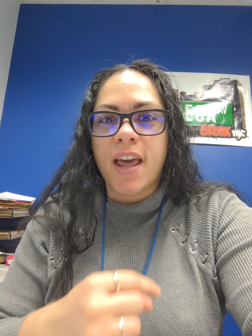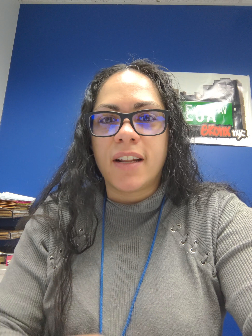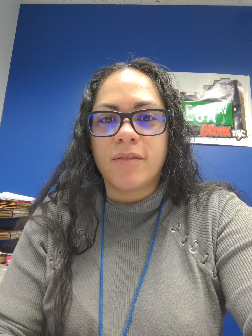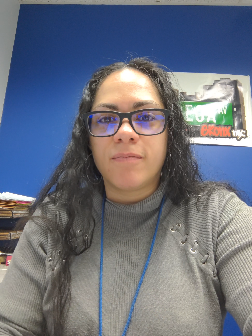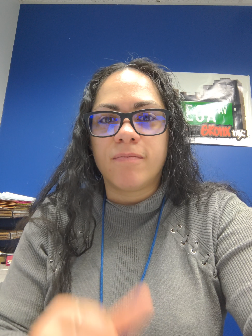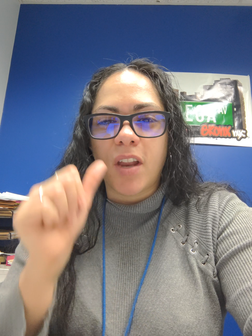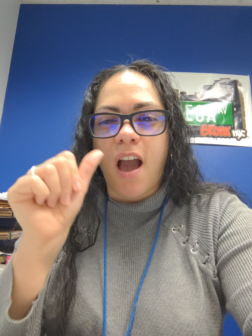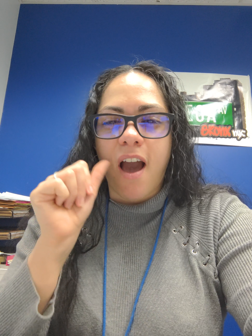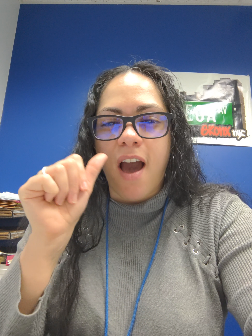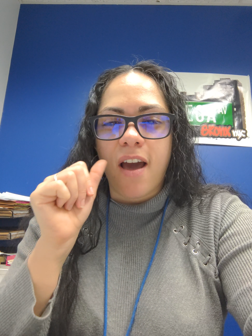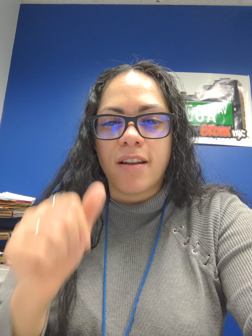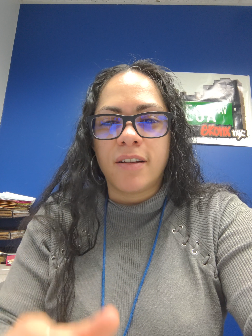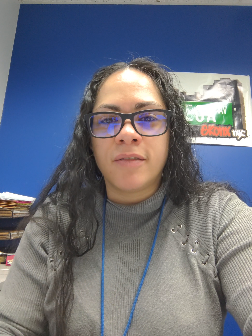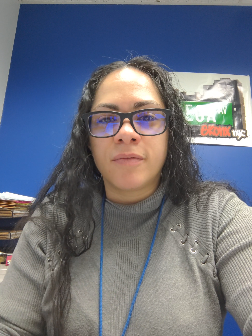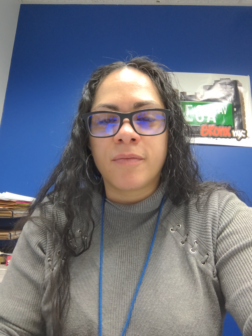aunt